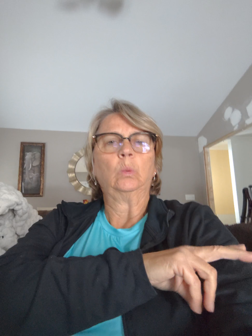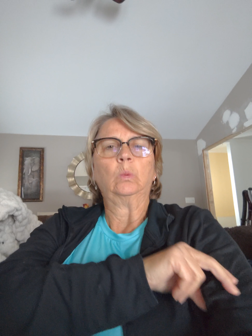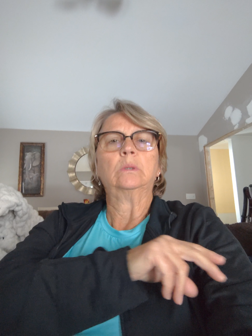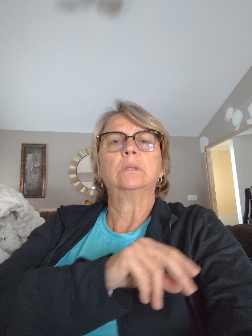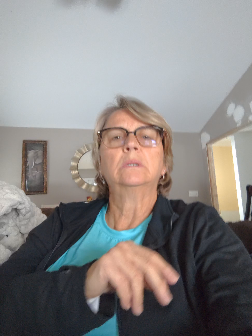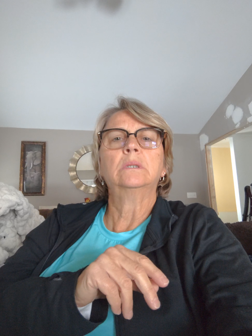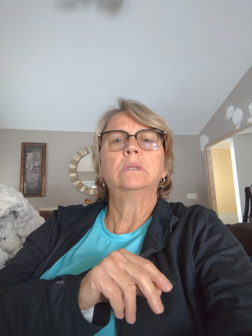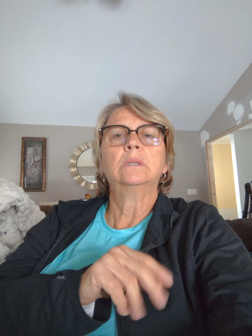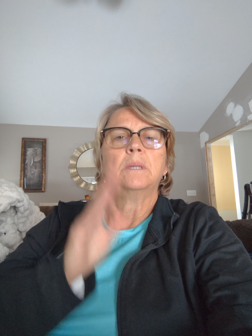goose